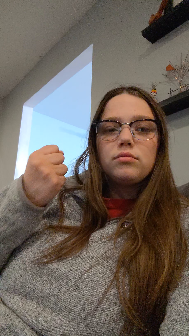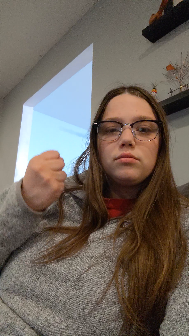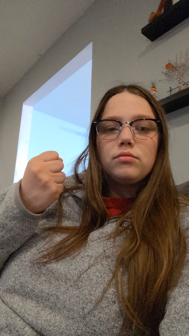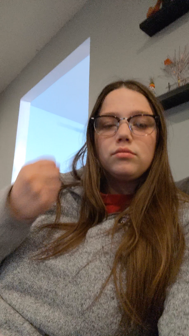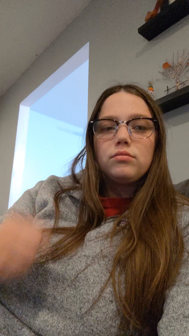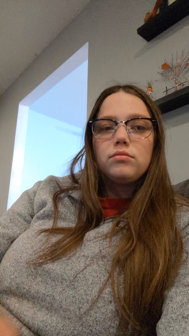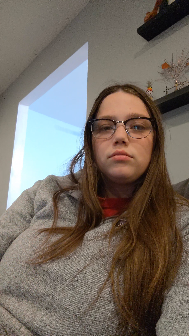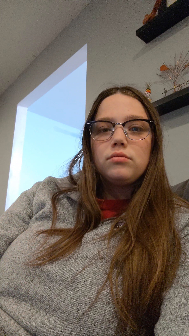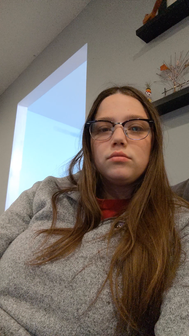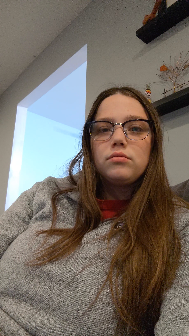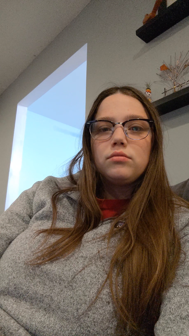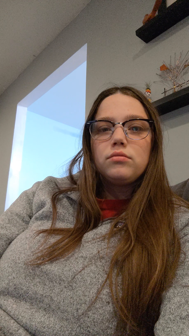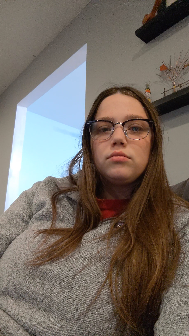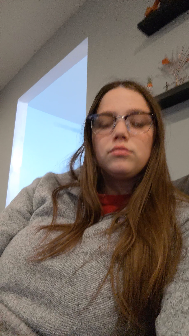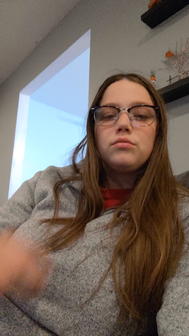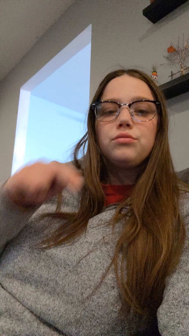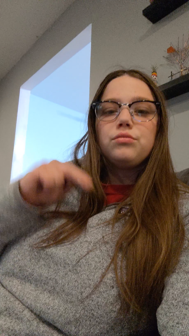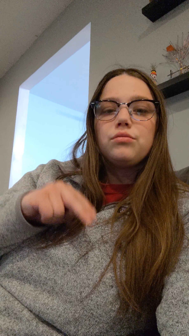nurse